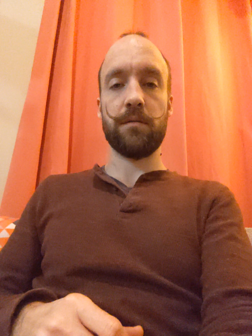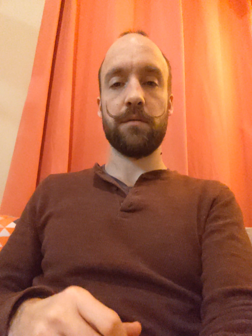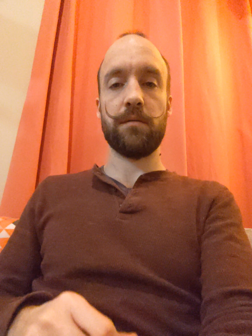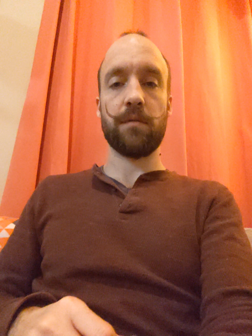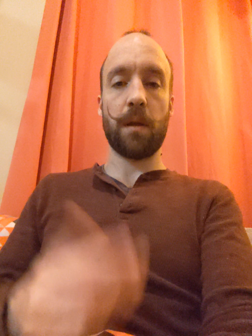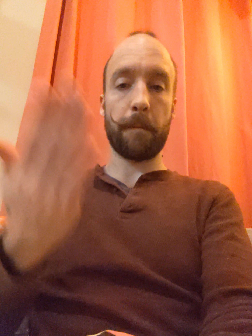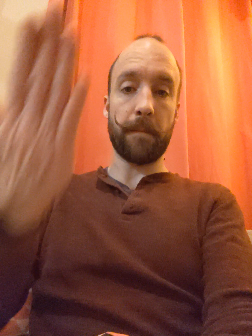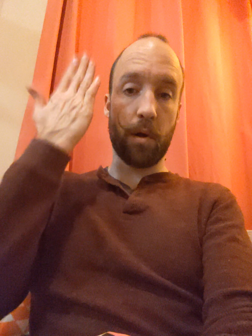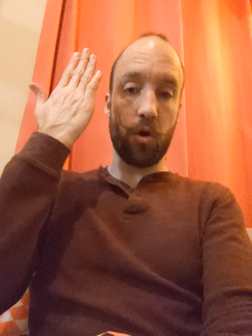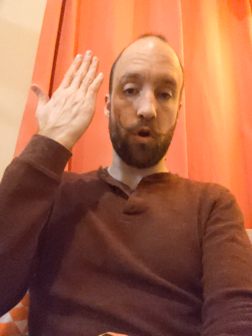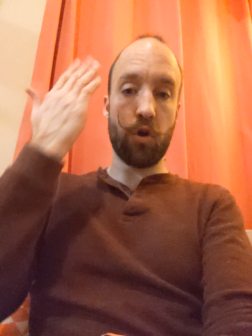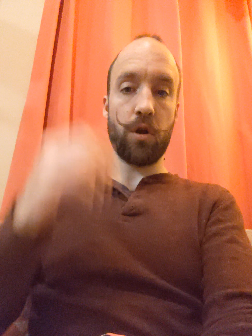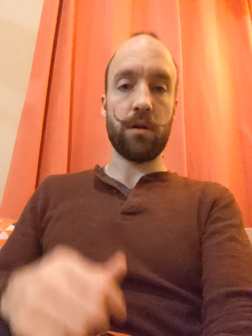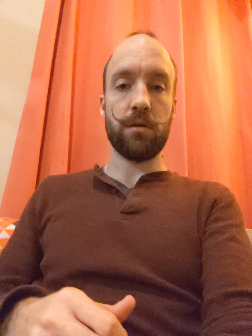morning